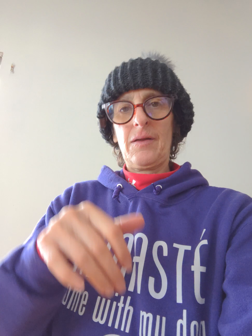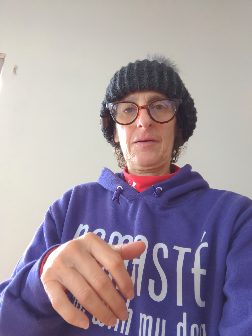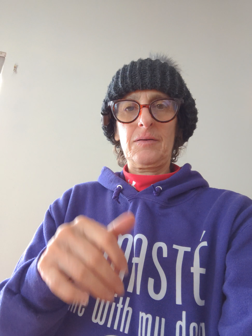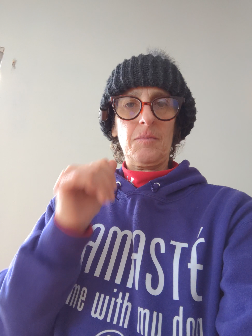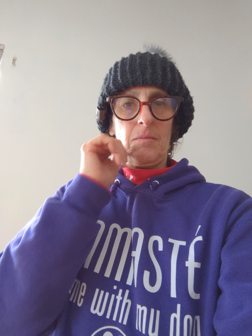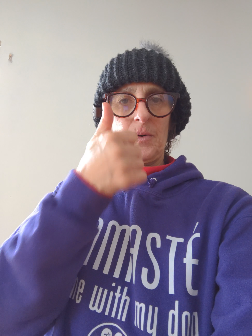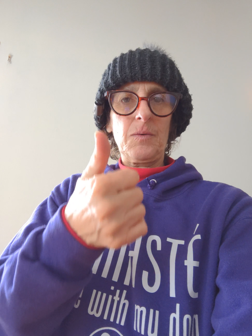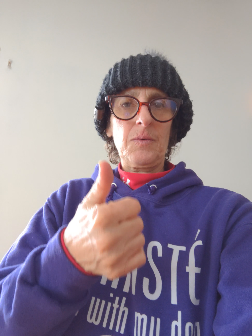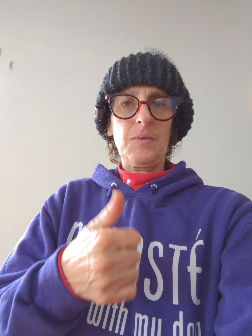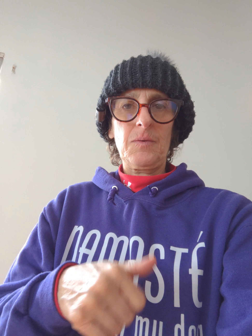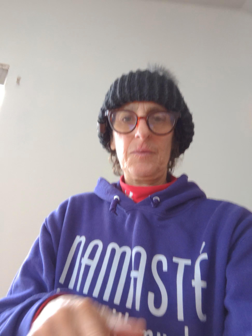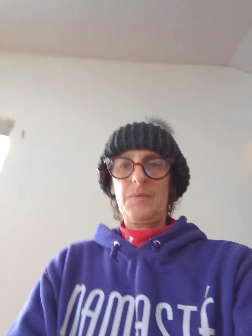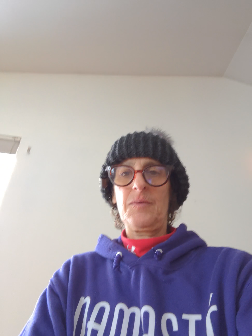tomorrow